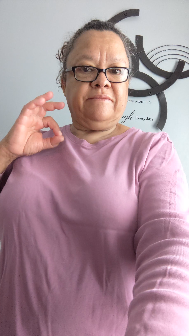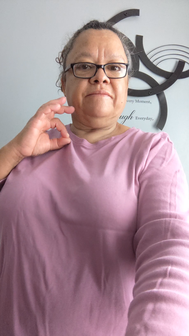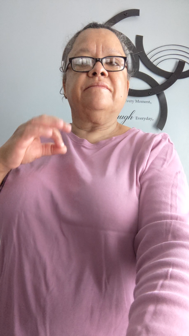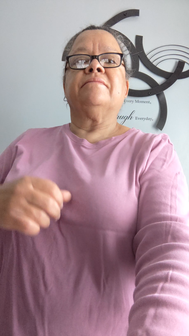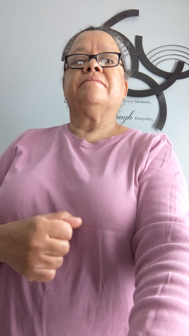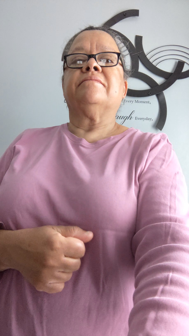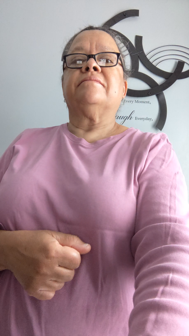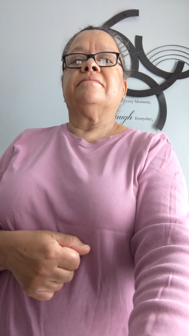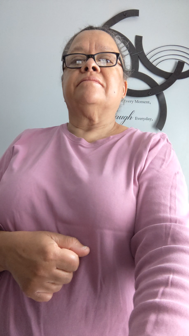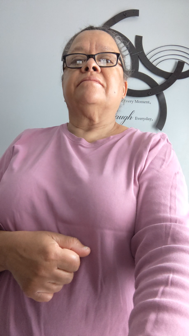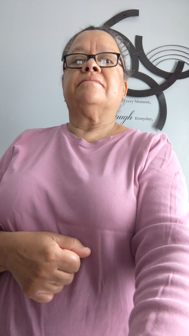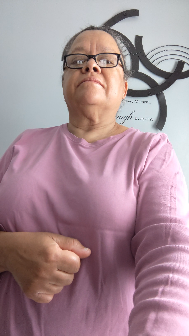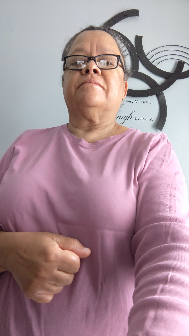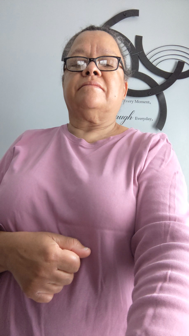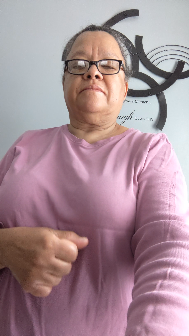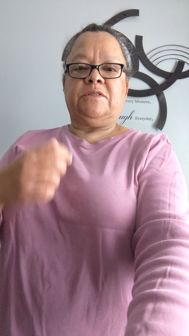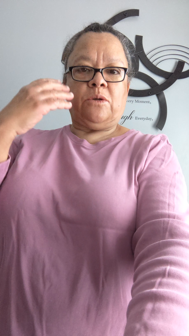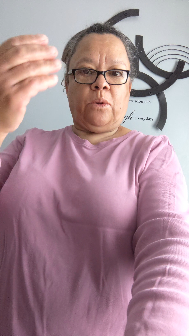going to